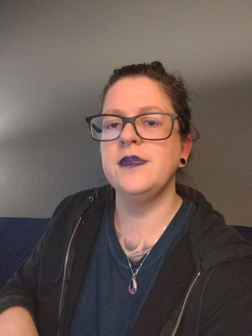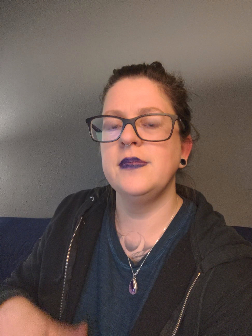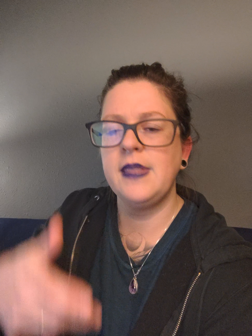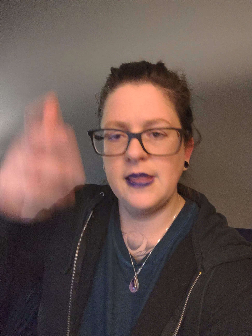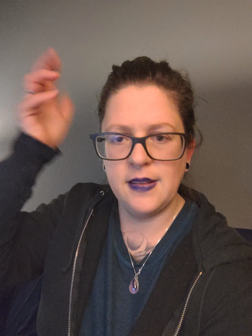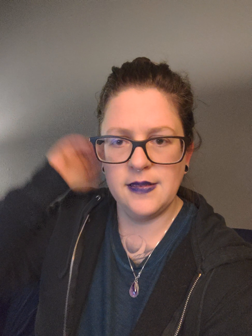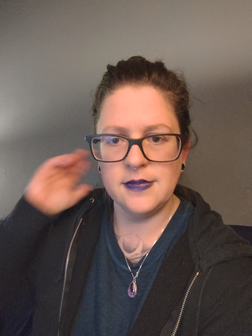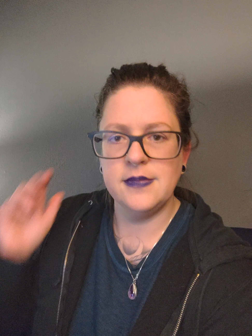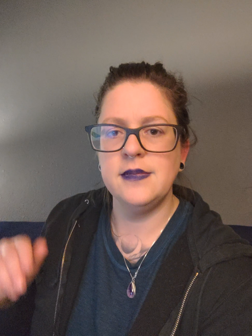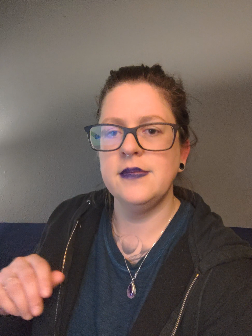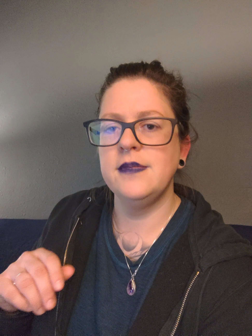lion